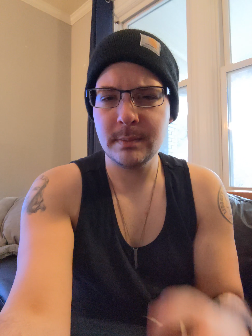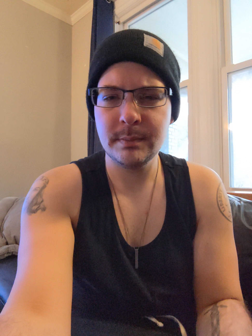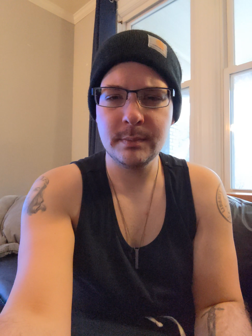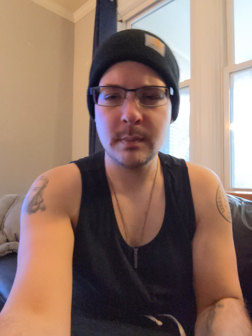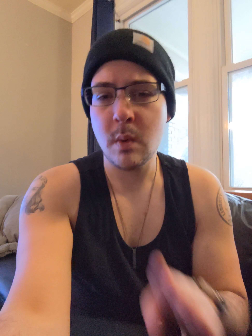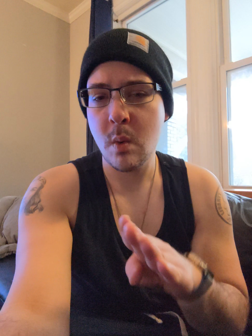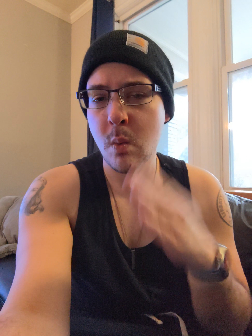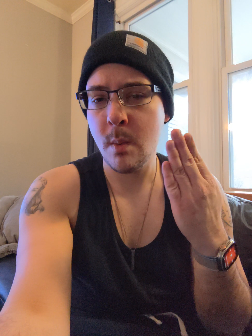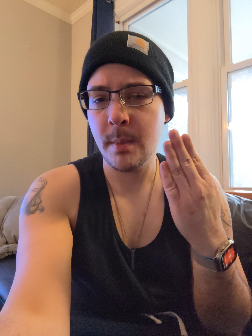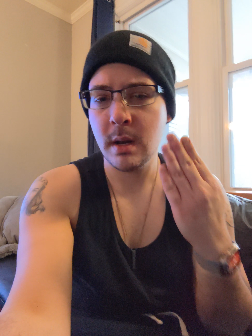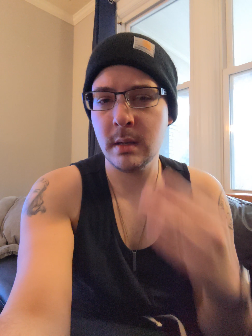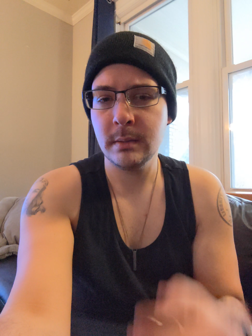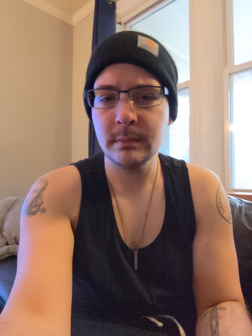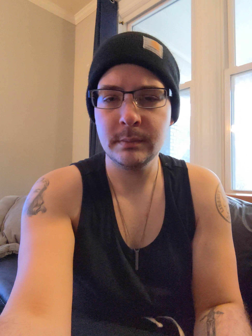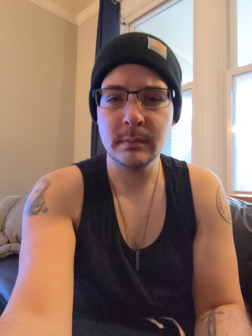open